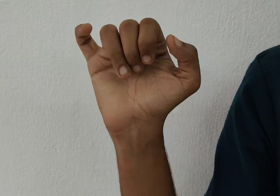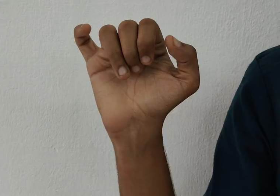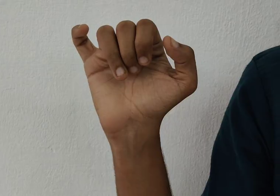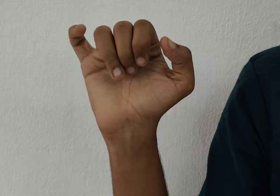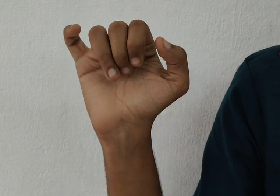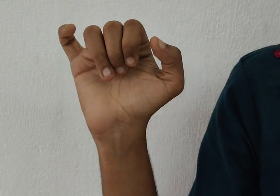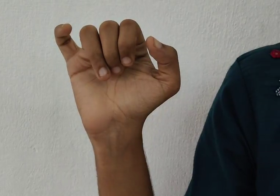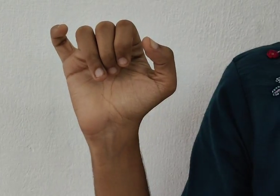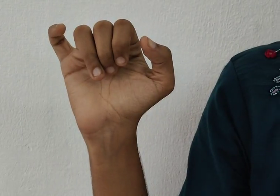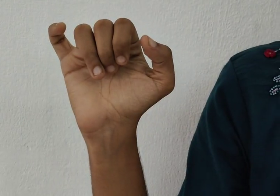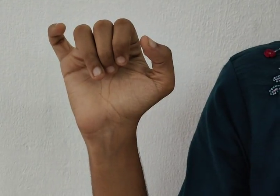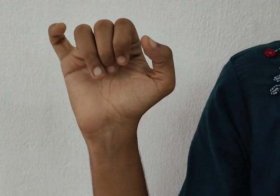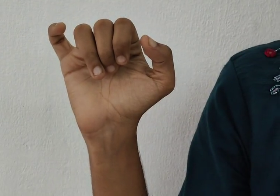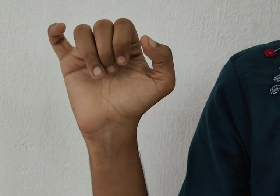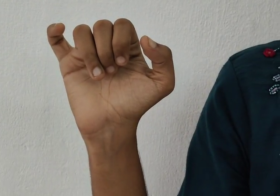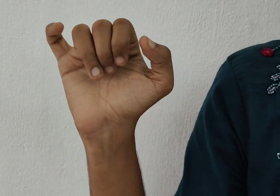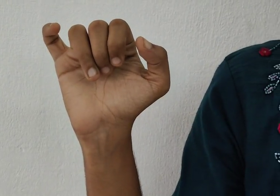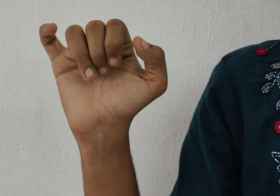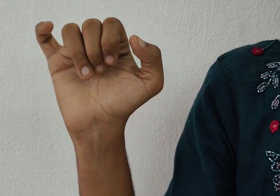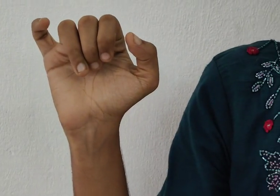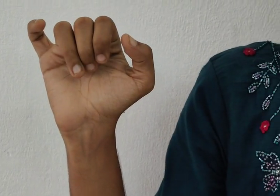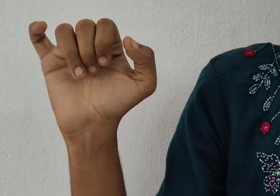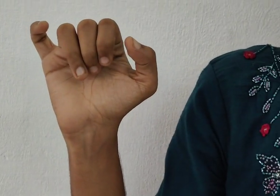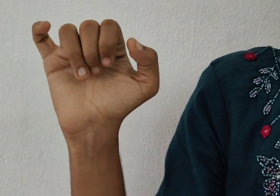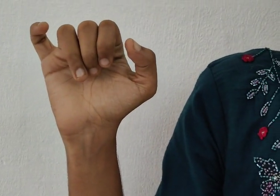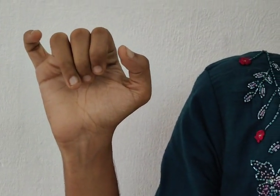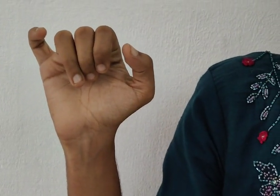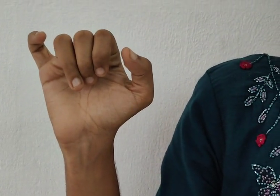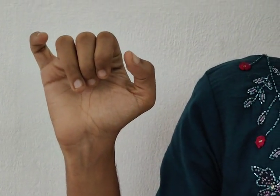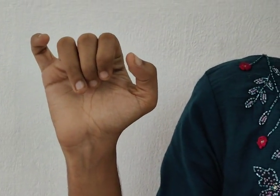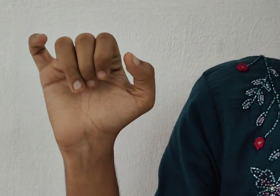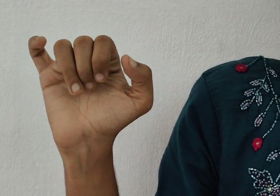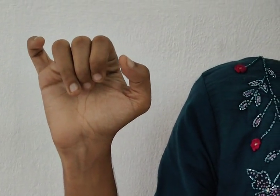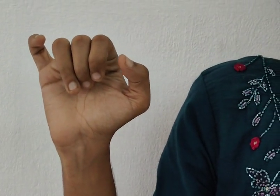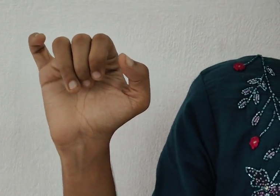ഋ